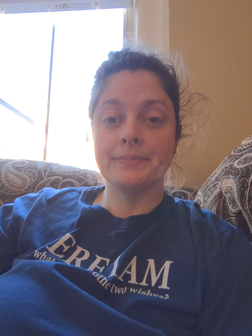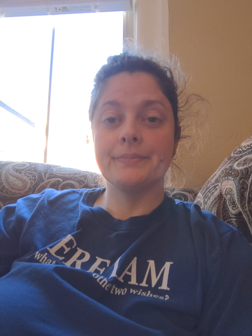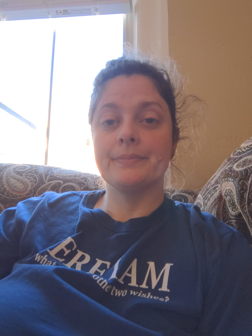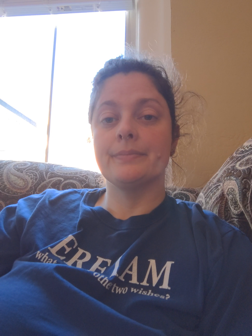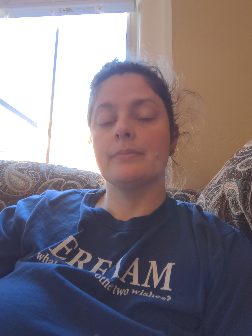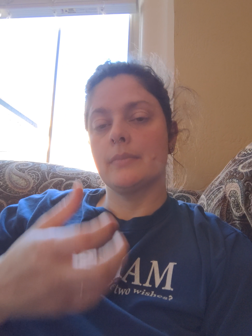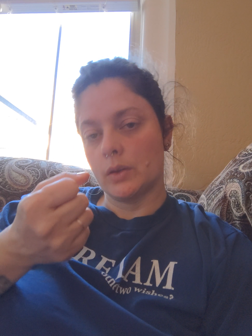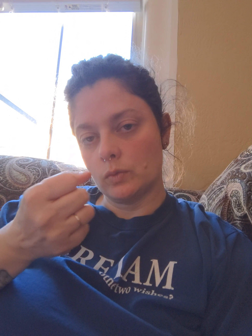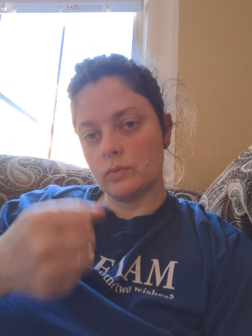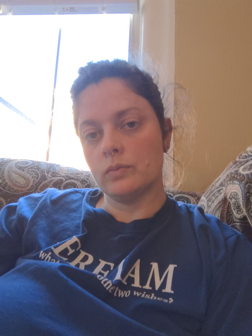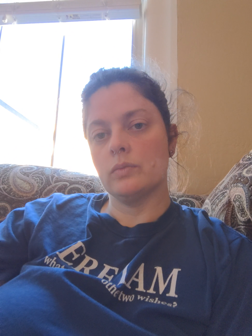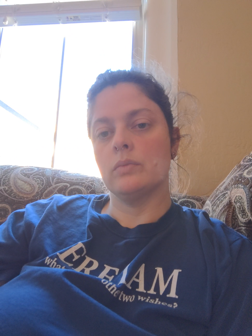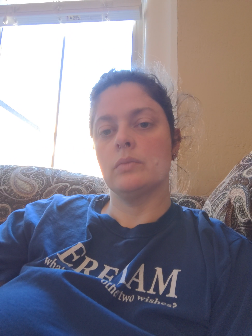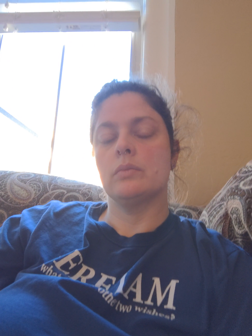milk